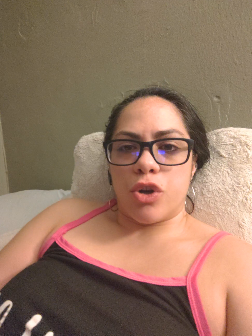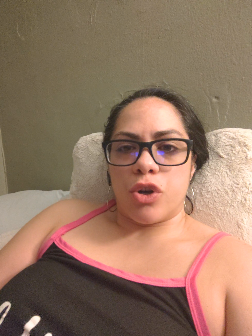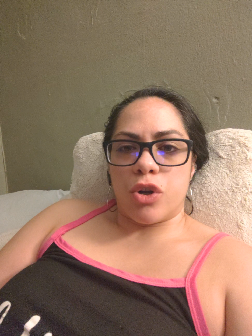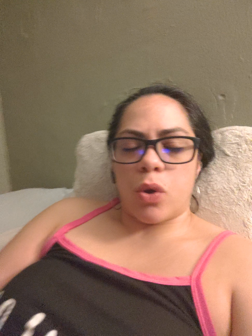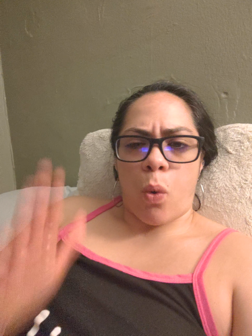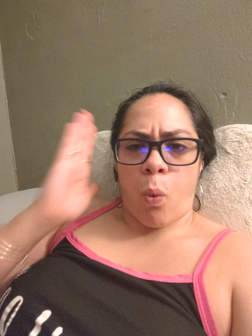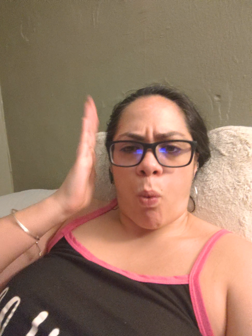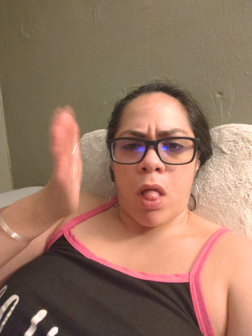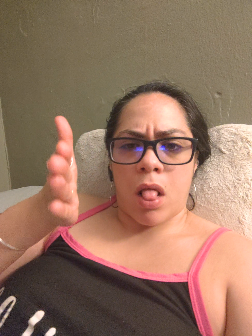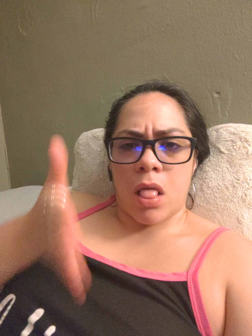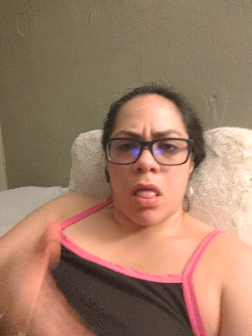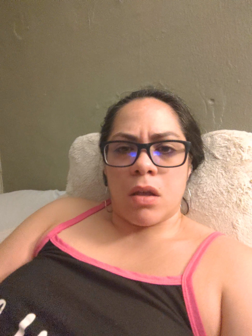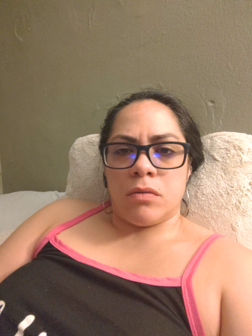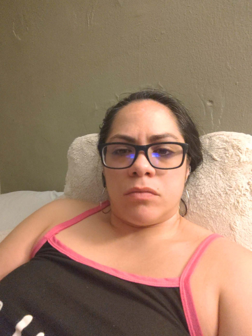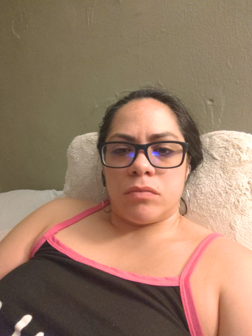will